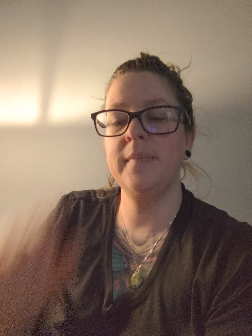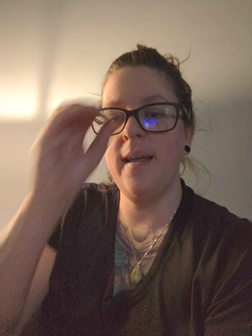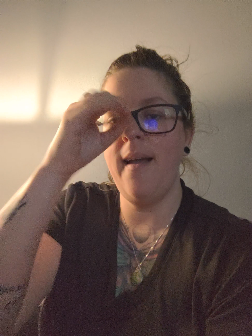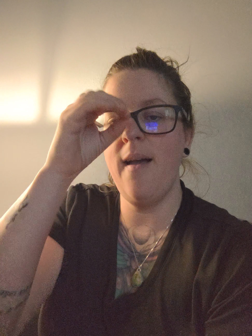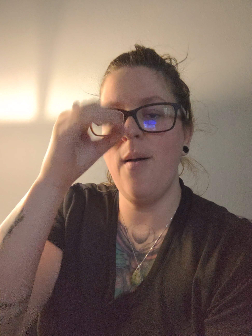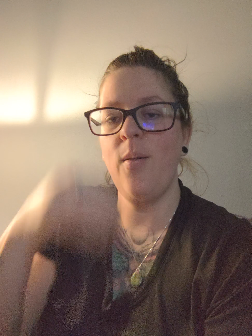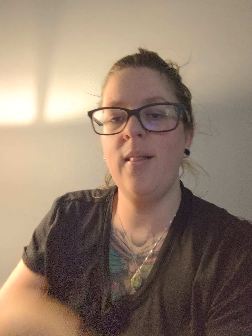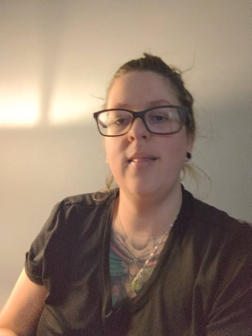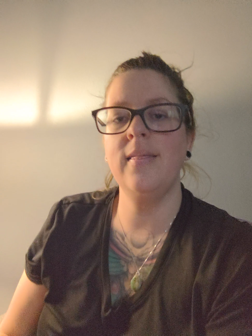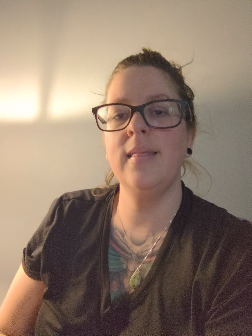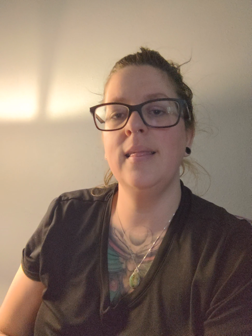owl